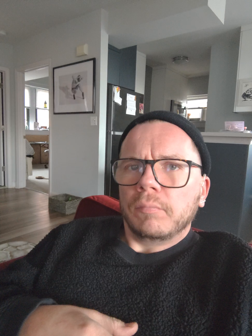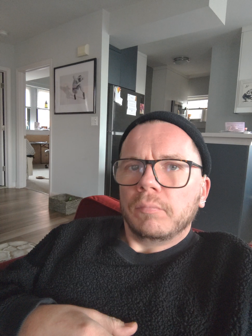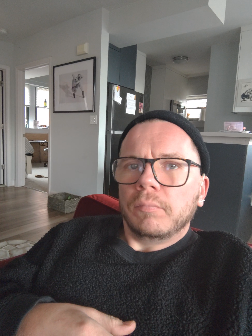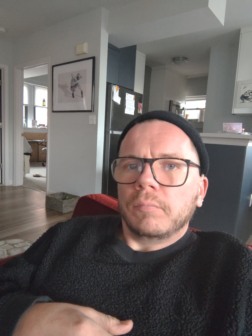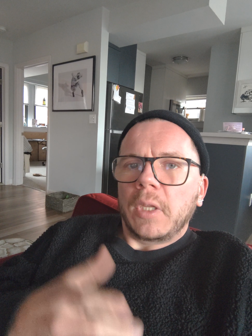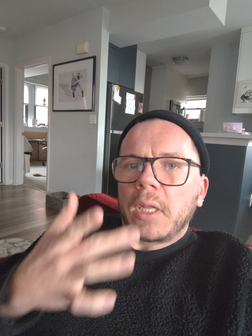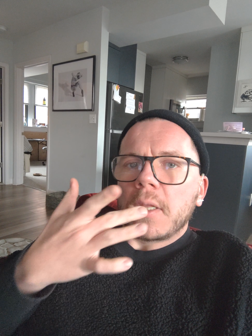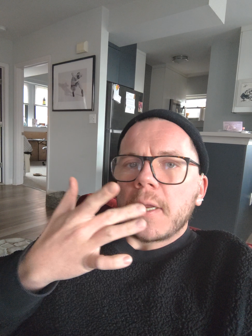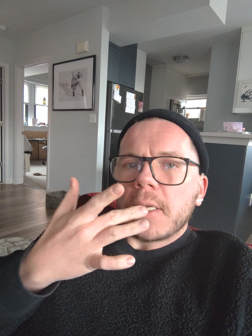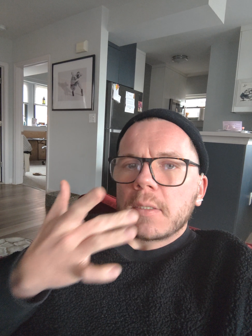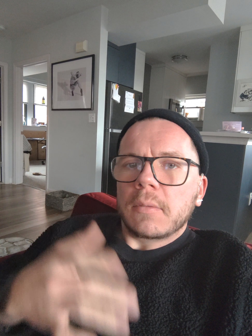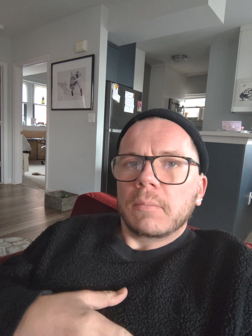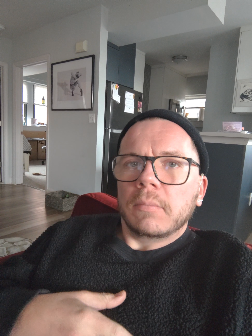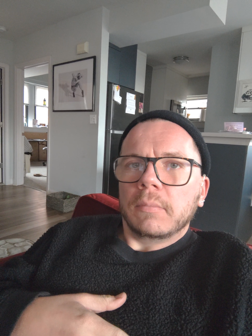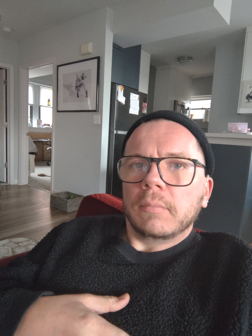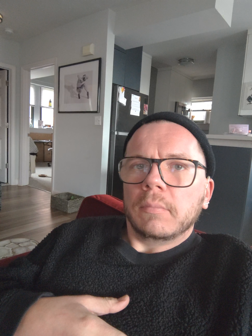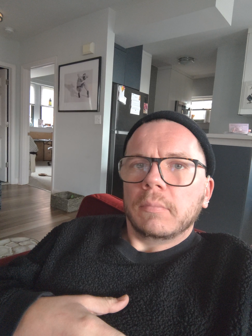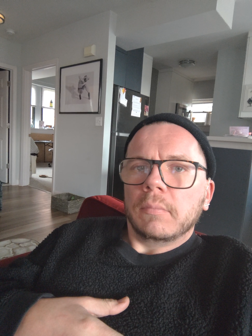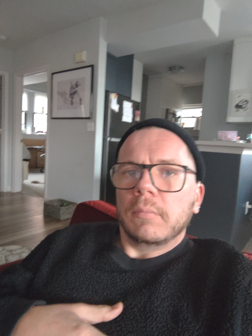taste